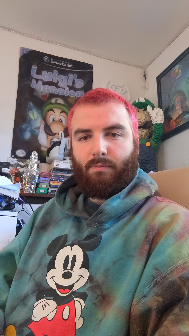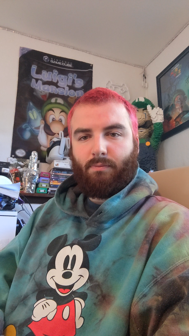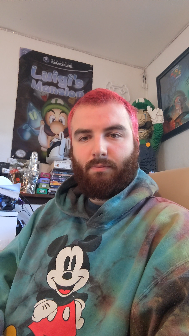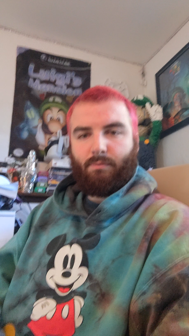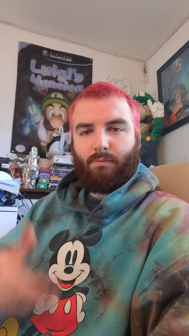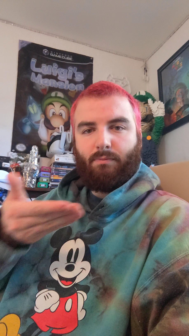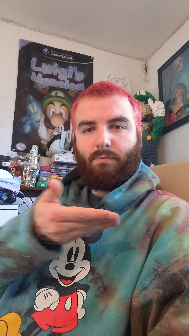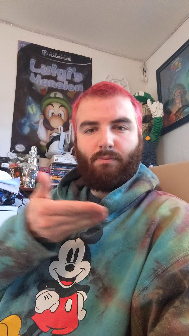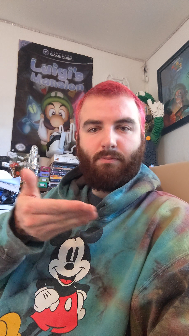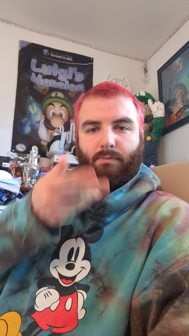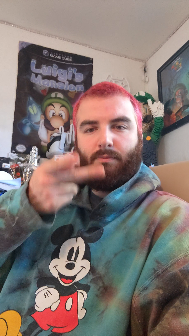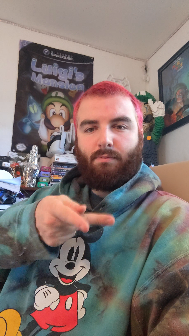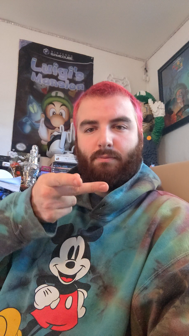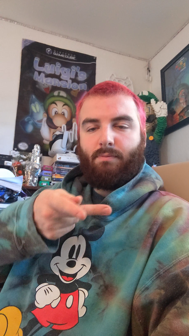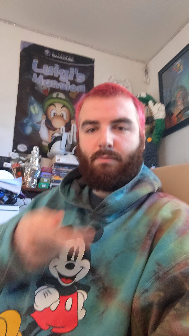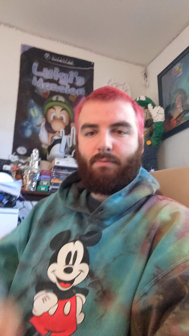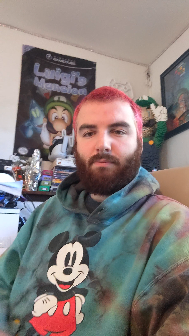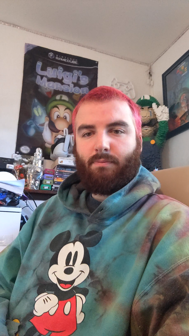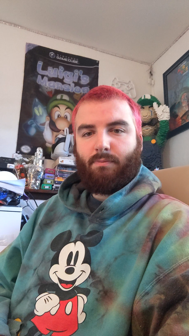babysitter